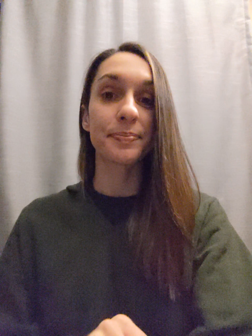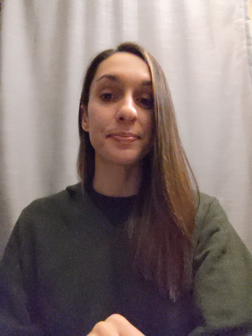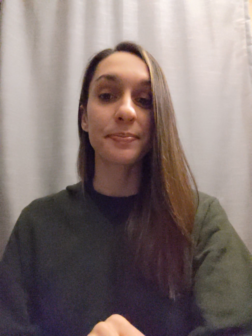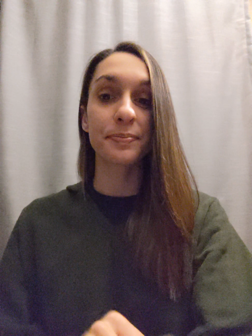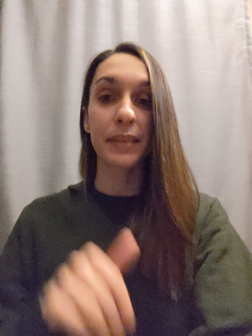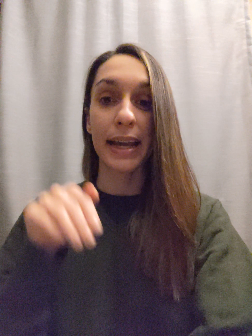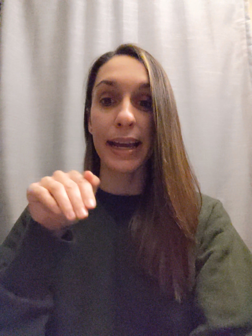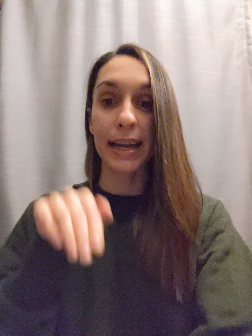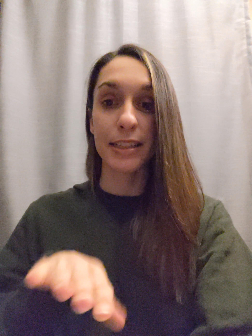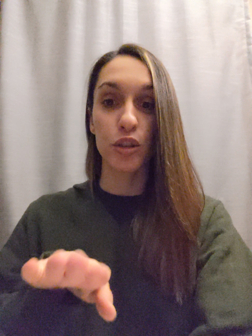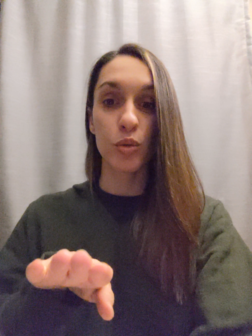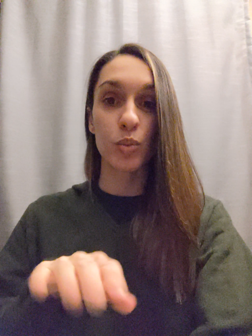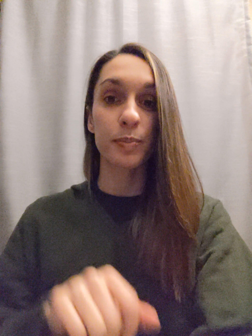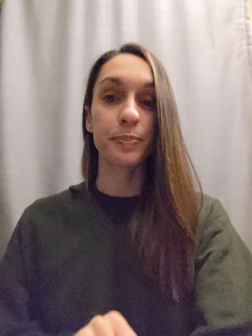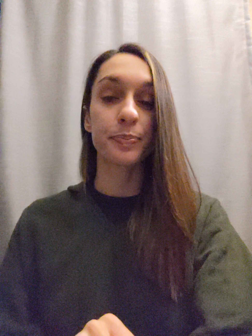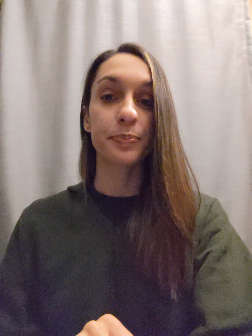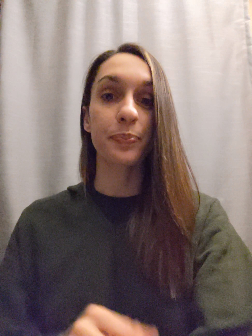into